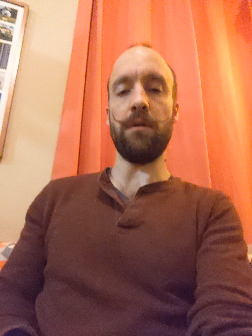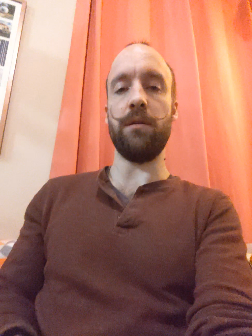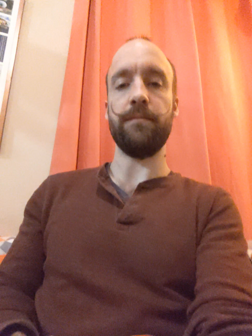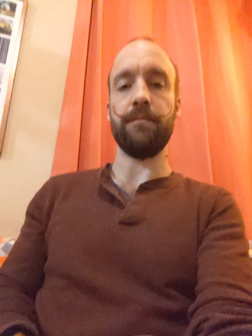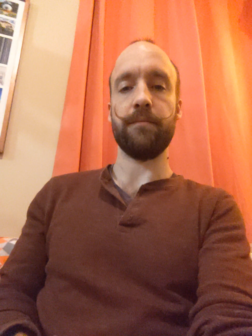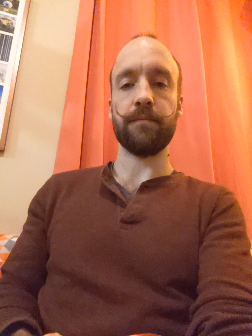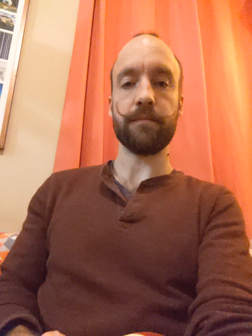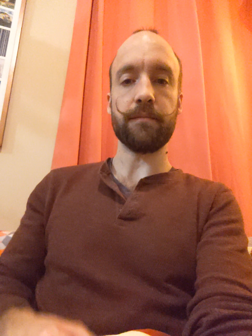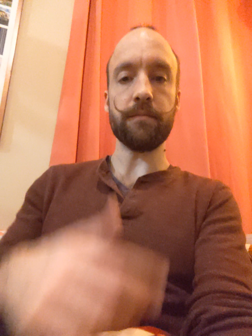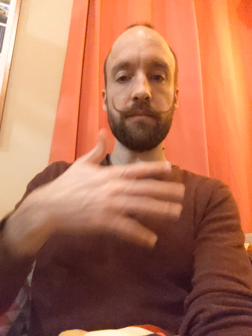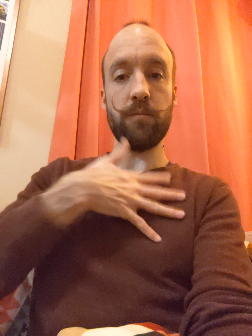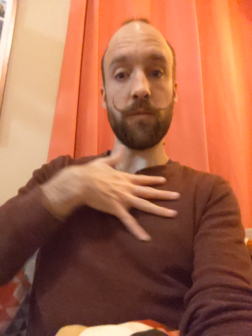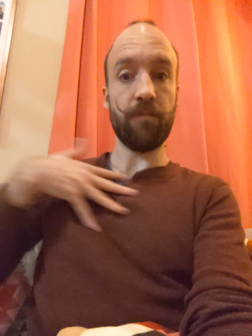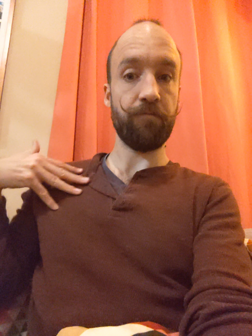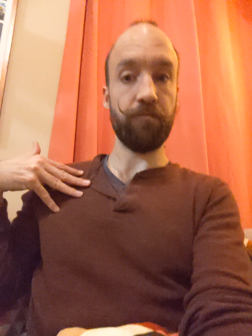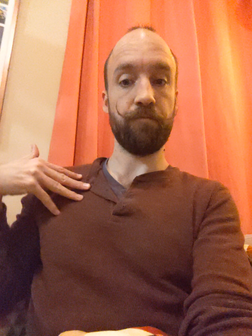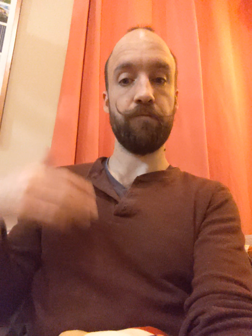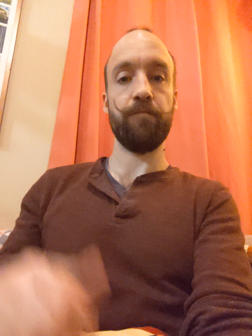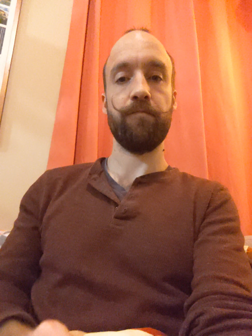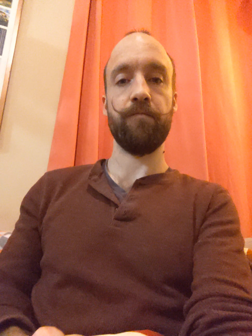zebra